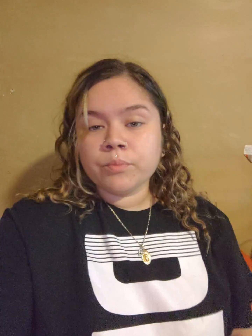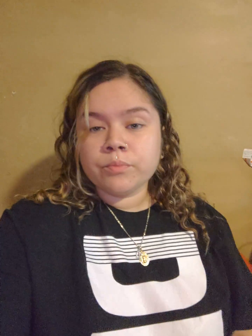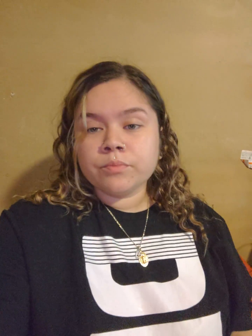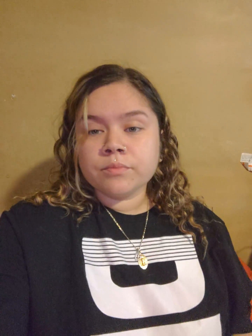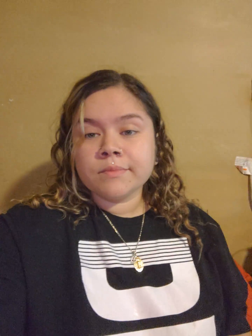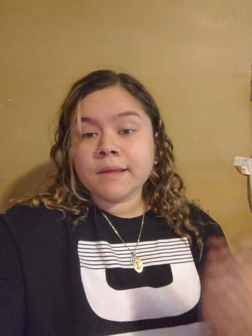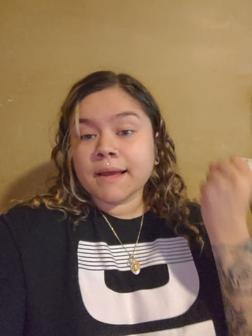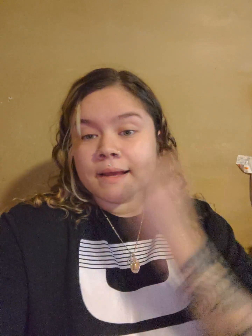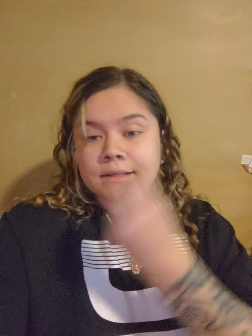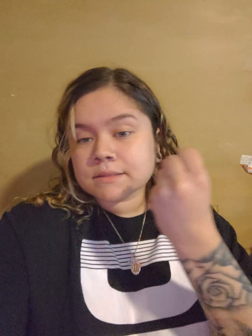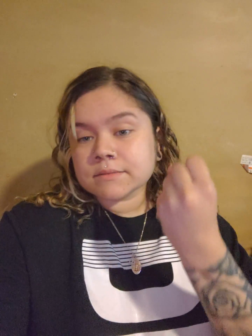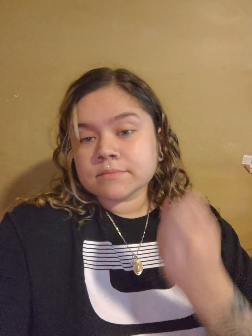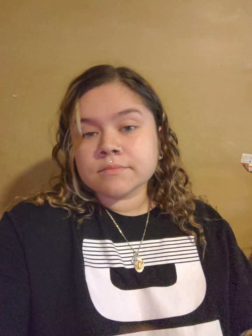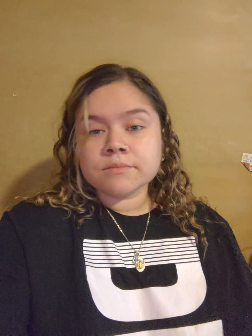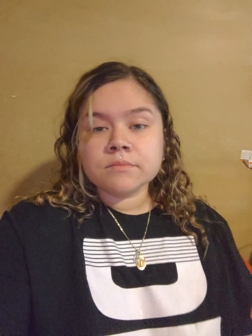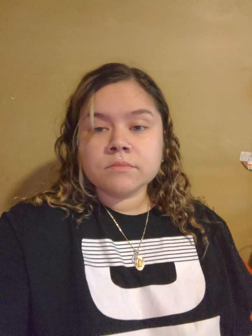hit